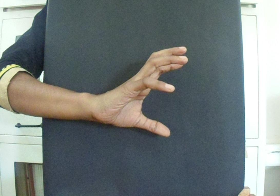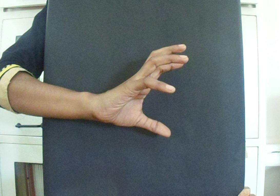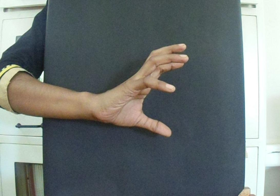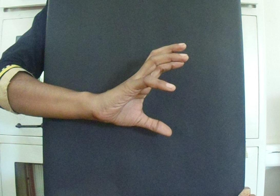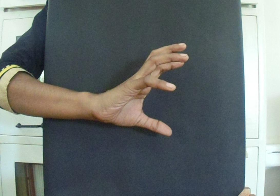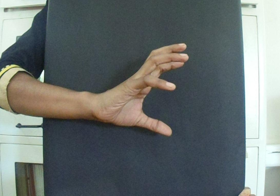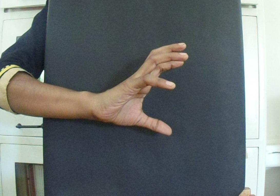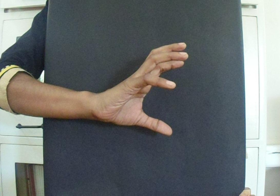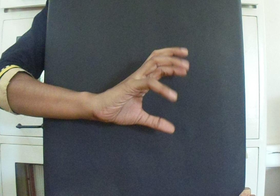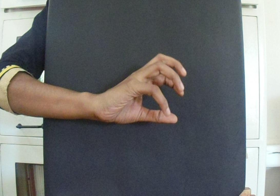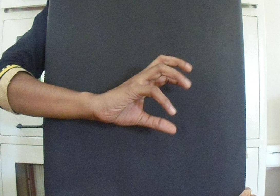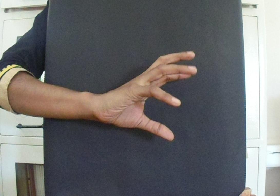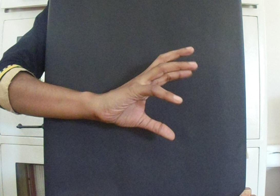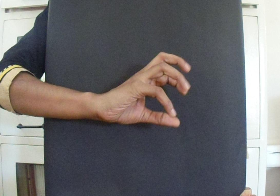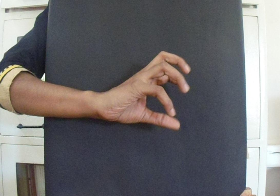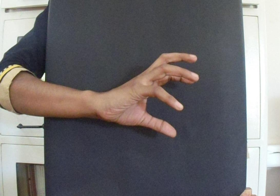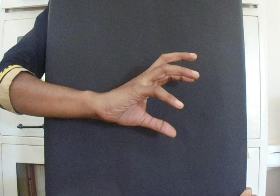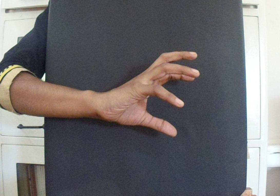pain